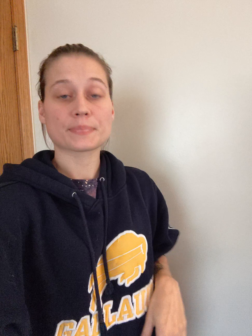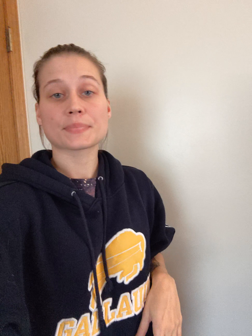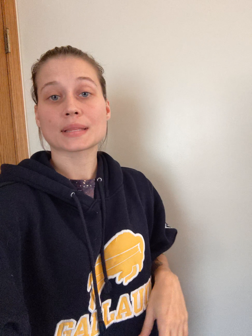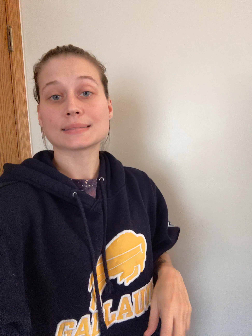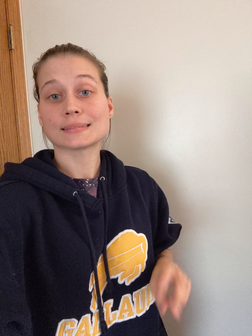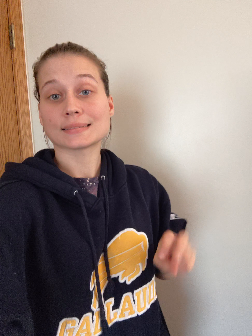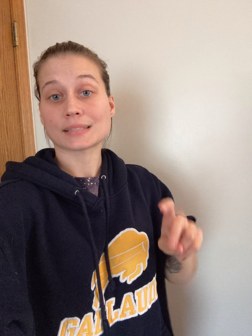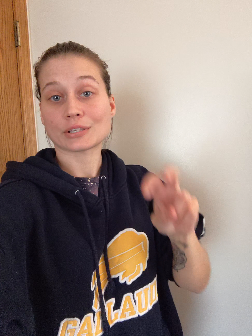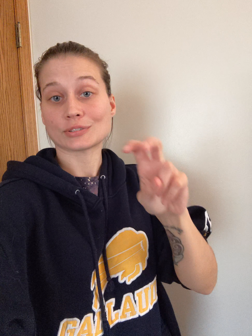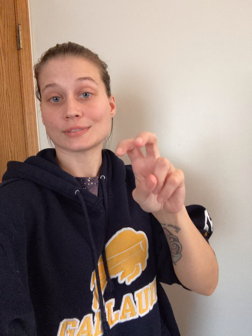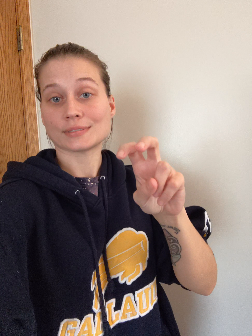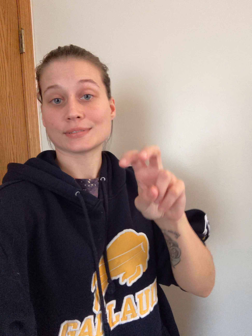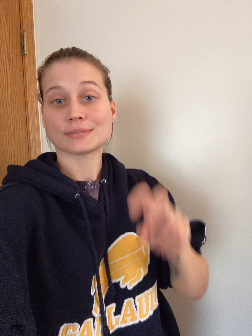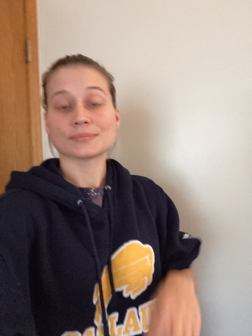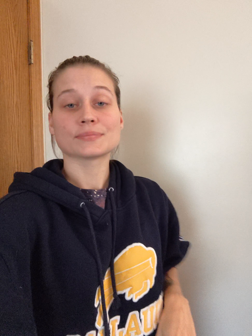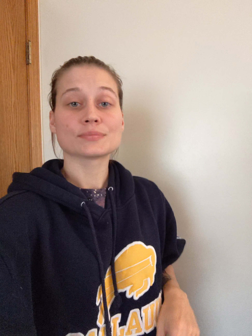stairs